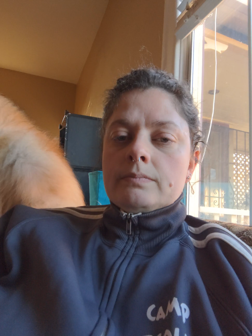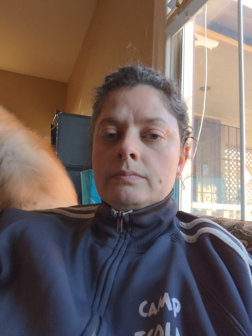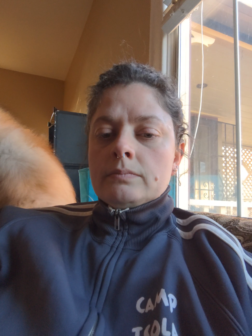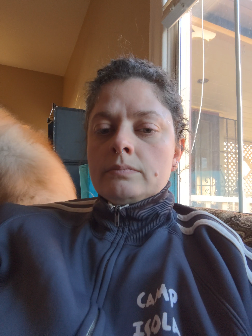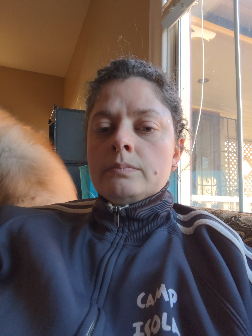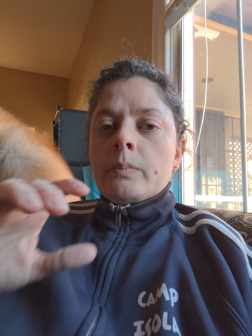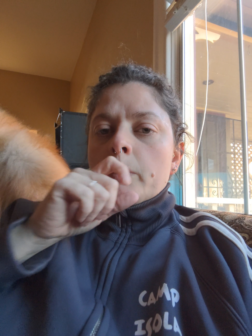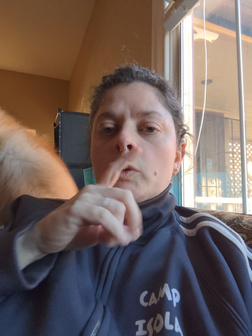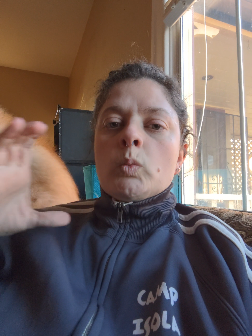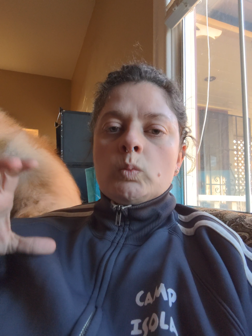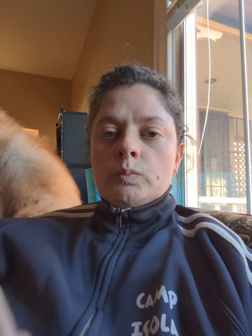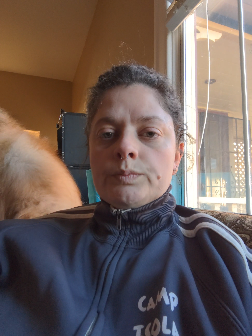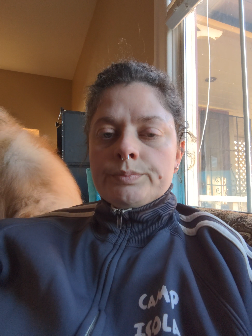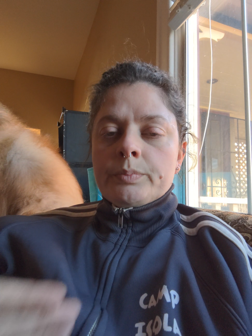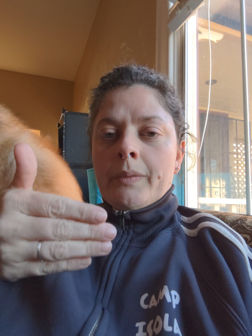balloon